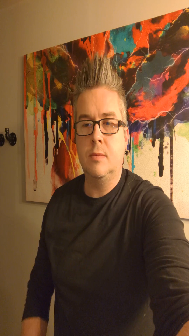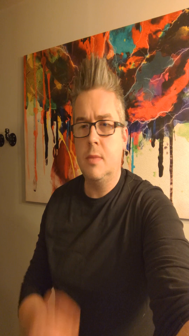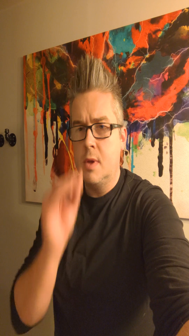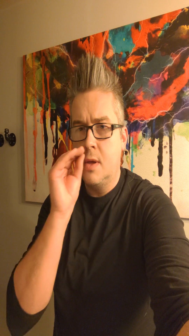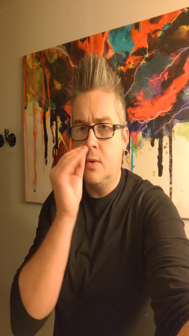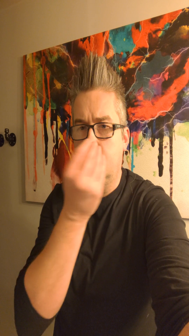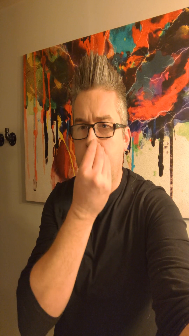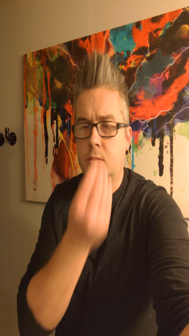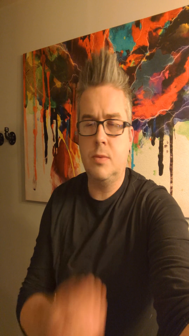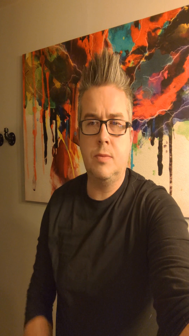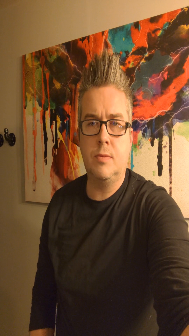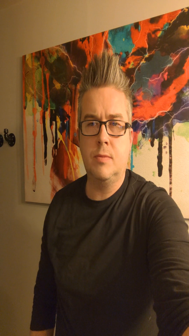flower